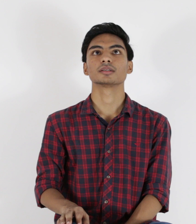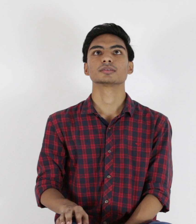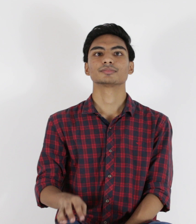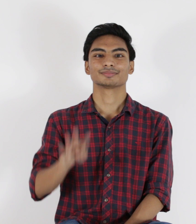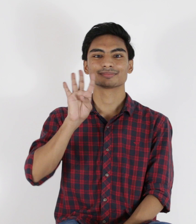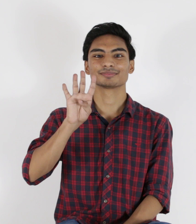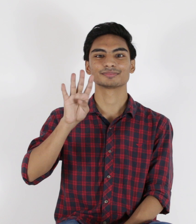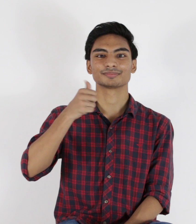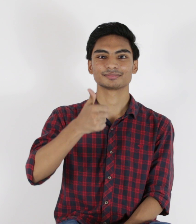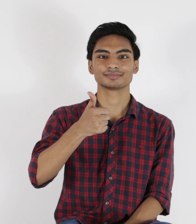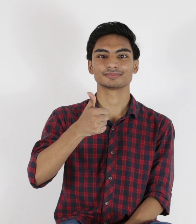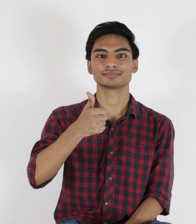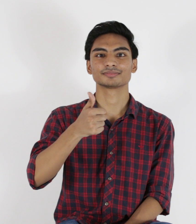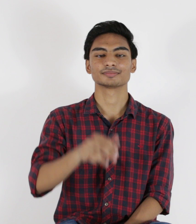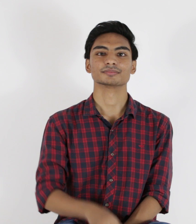best